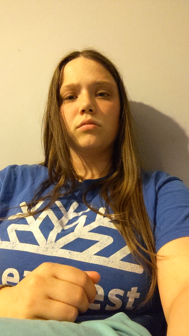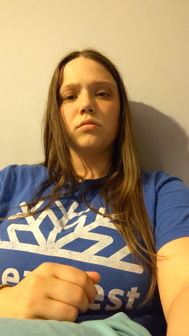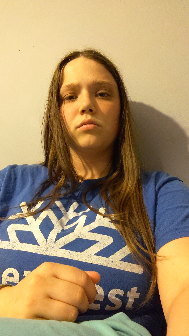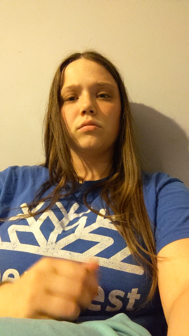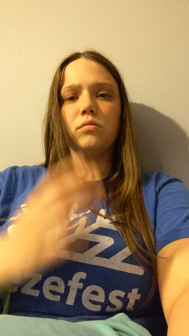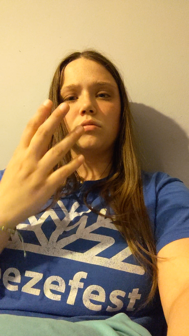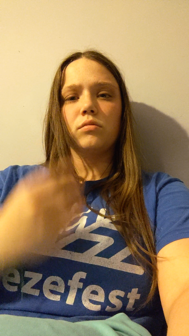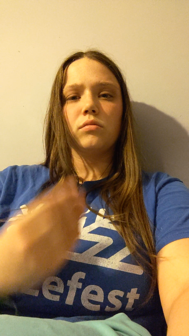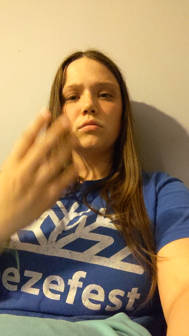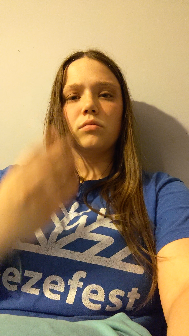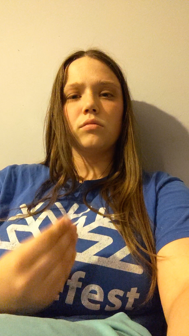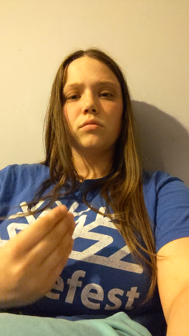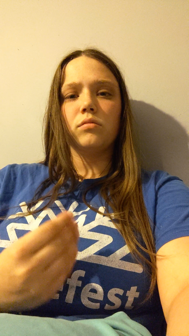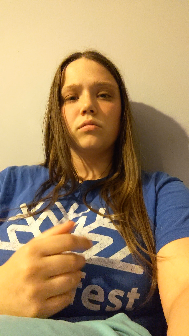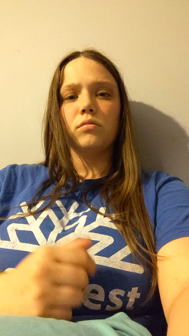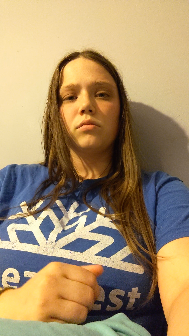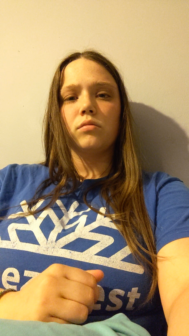gentle